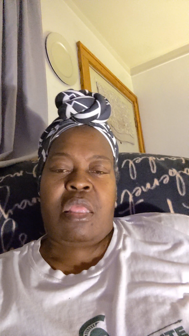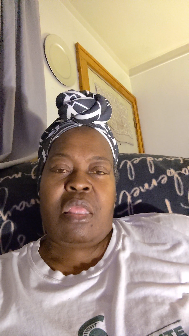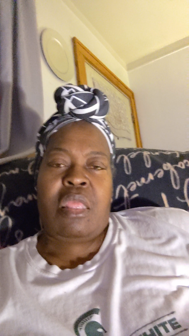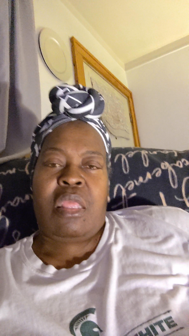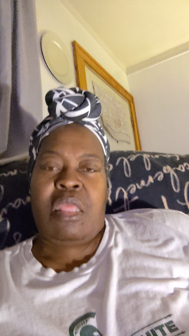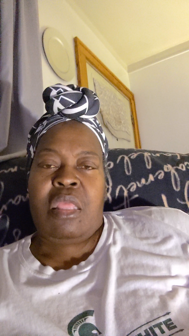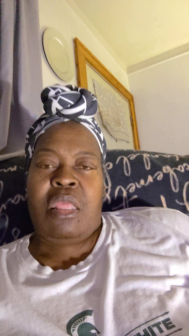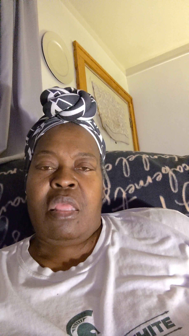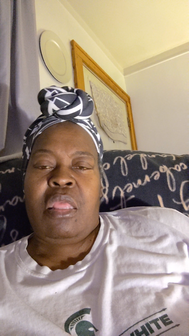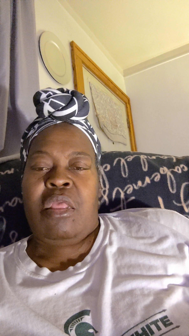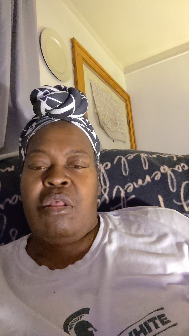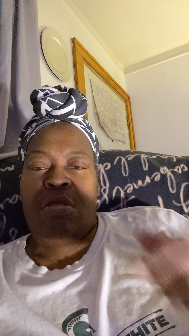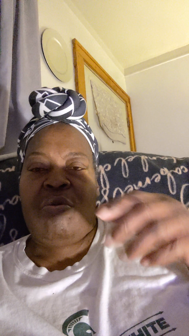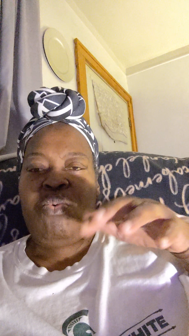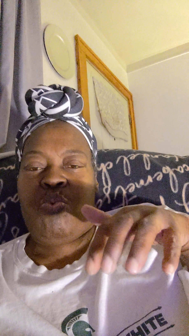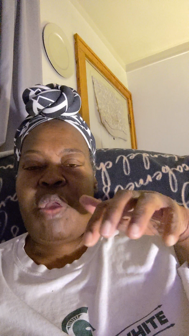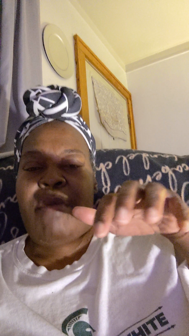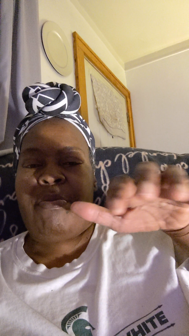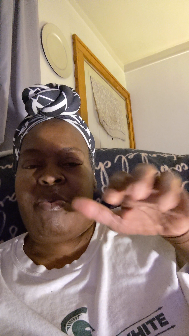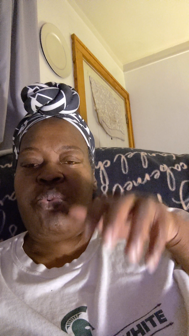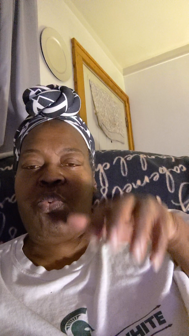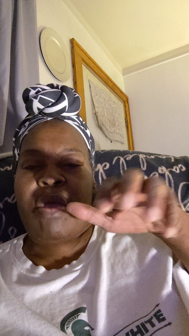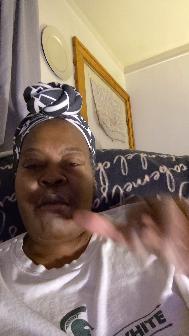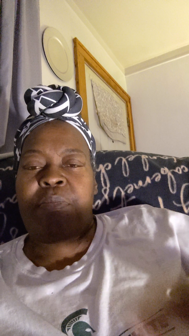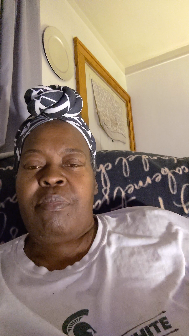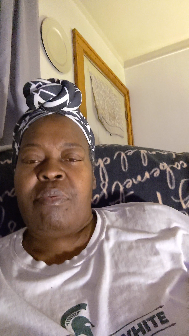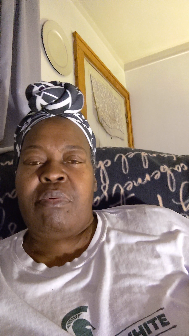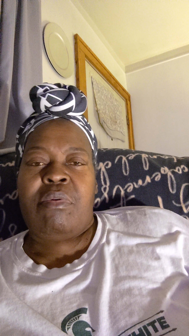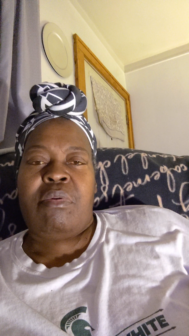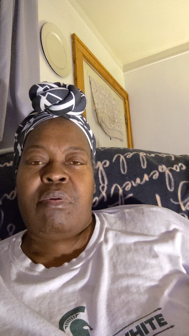grapes